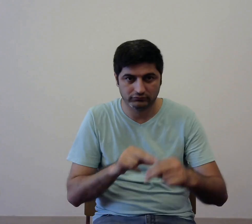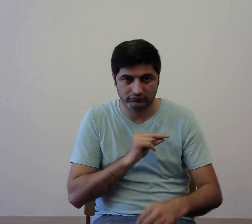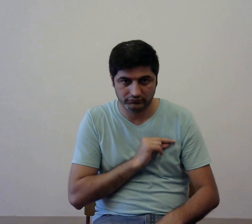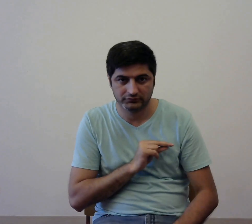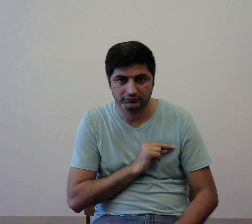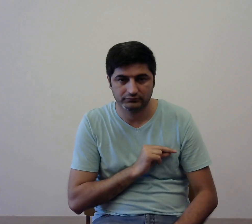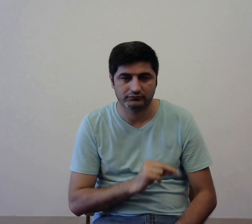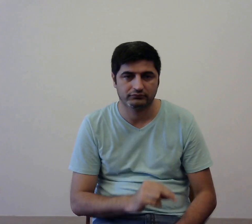işsiz